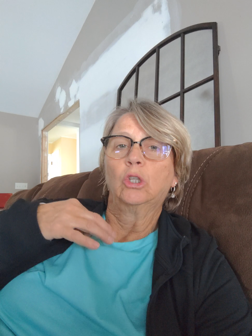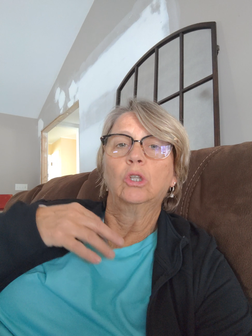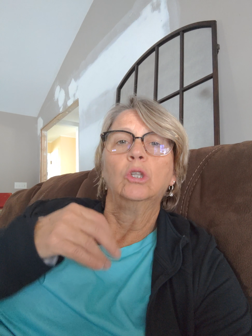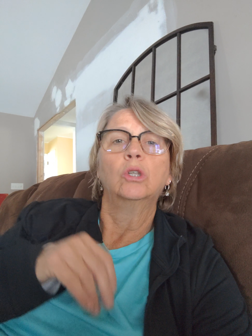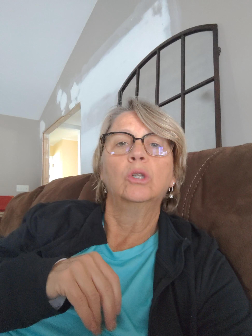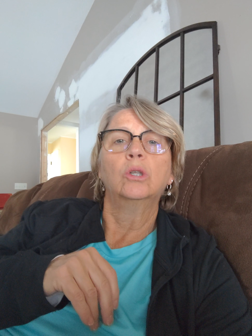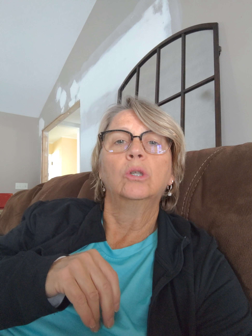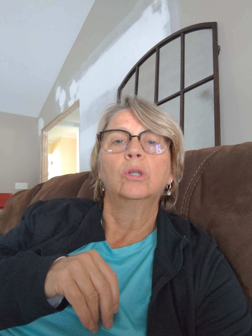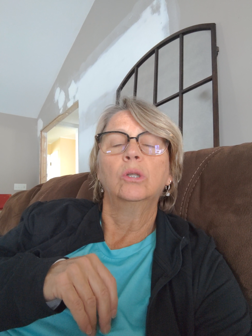shirt